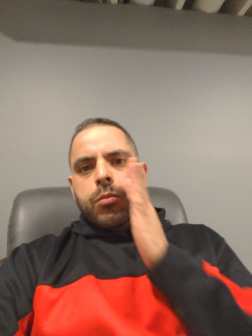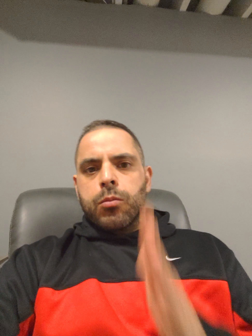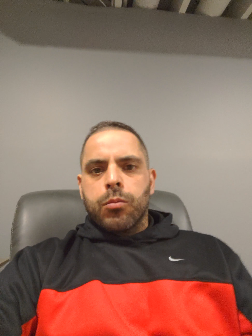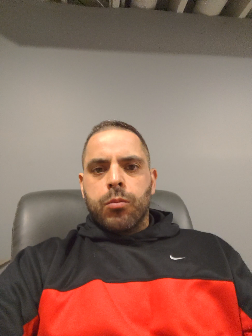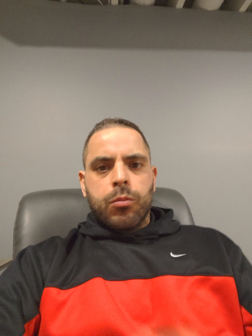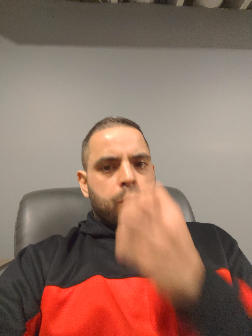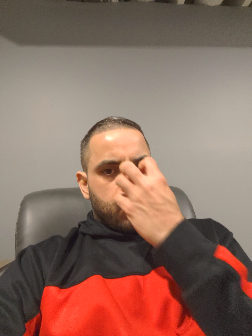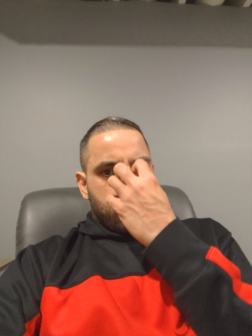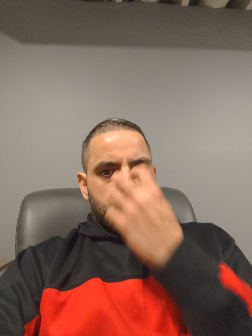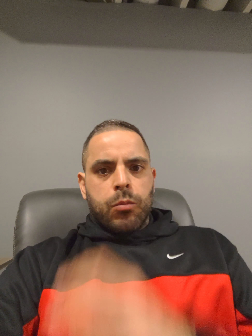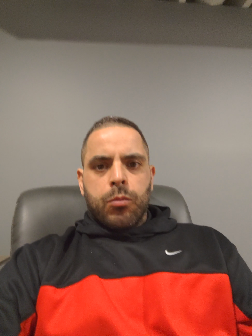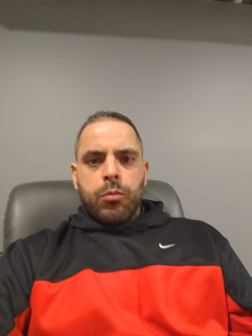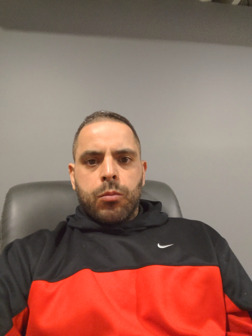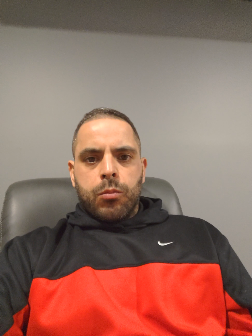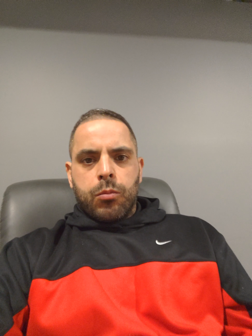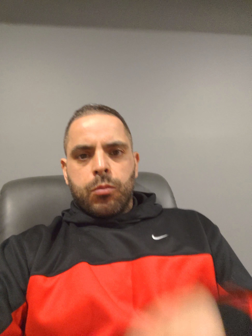clown